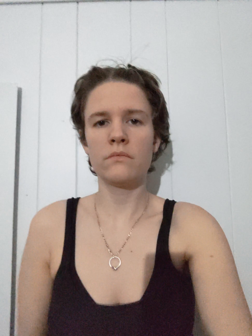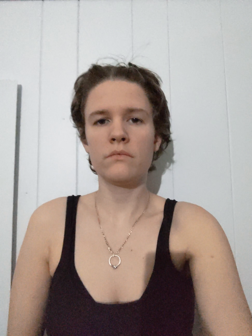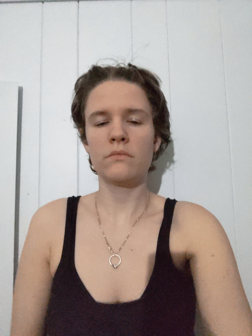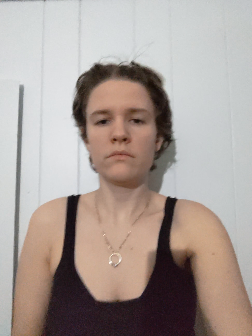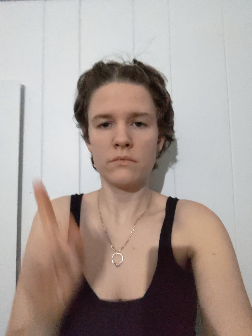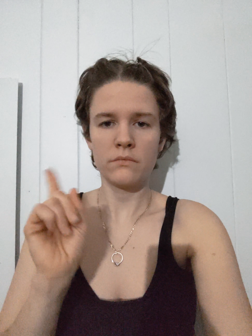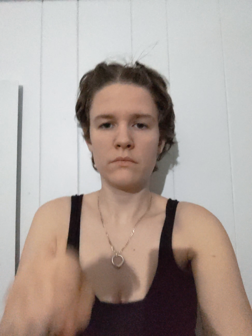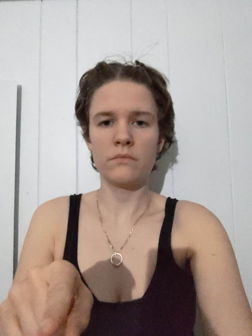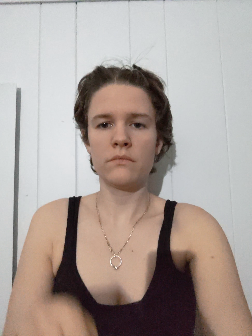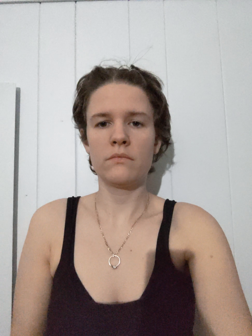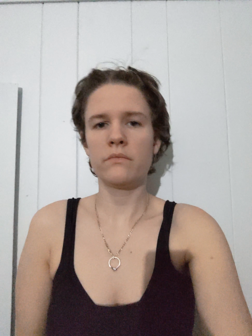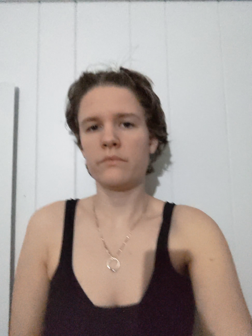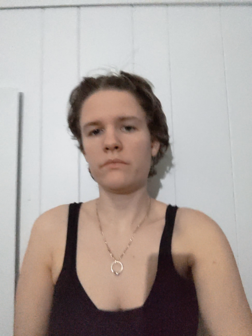go